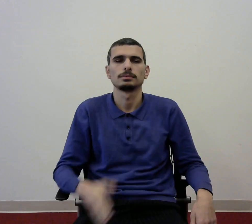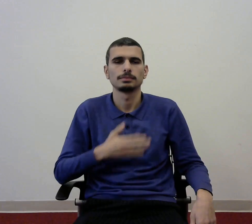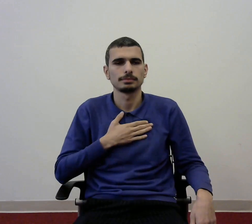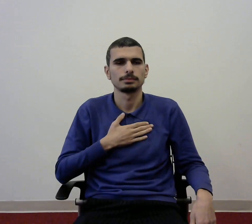mən